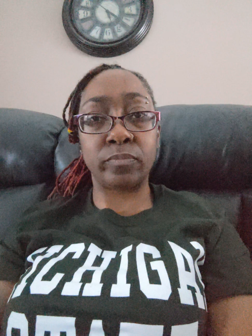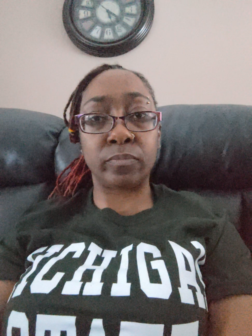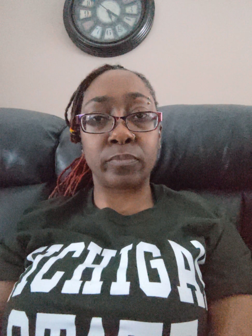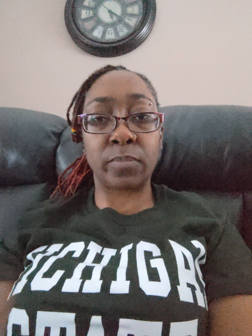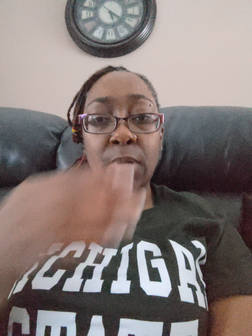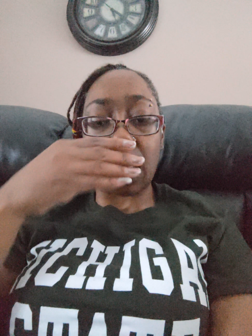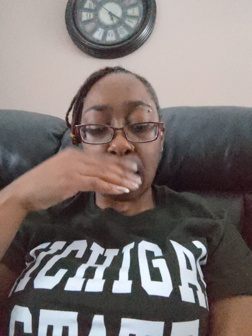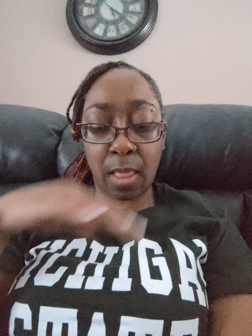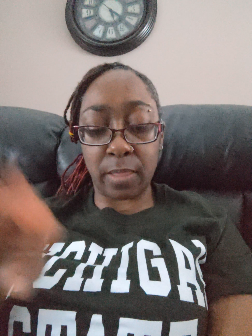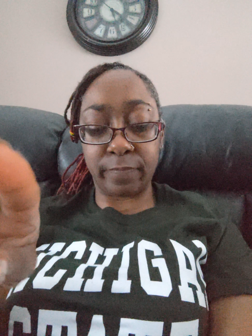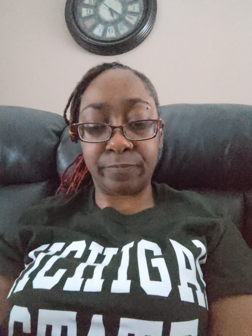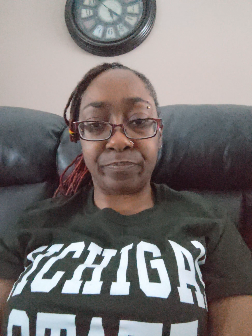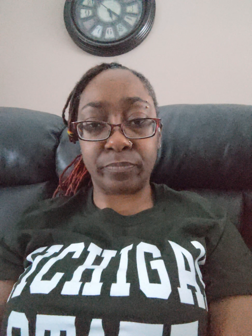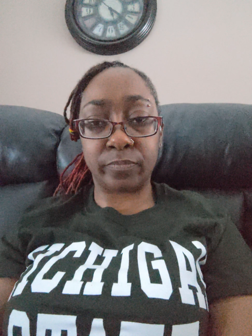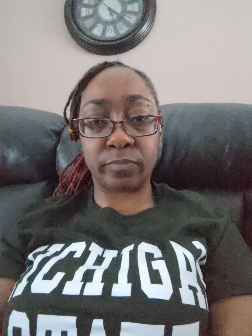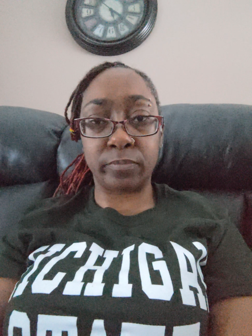elephant